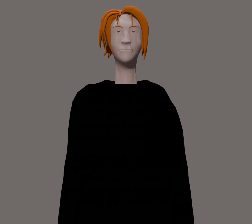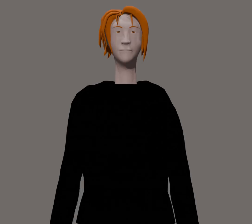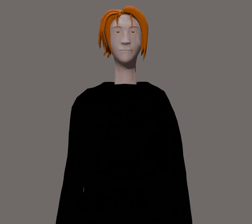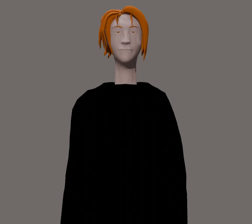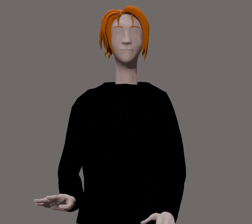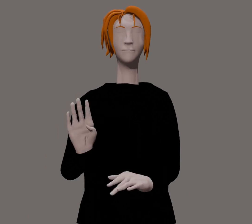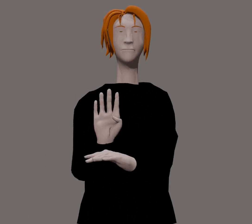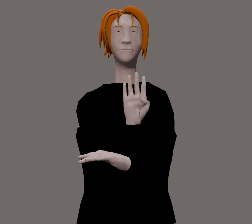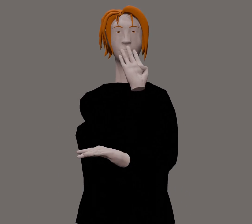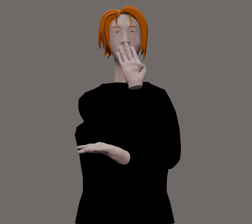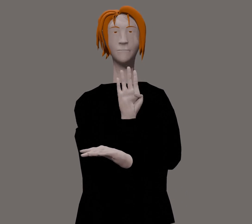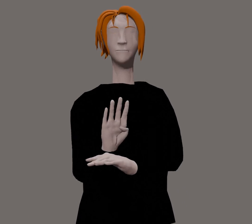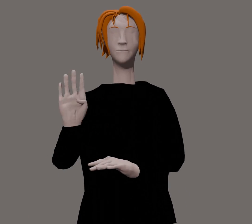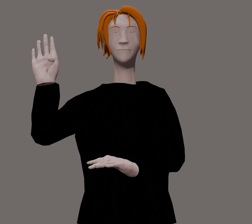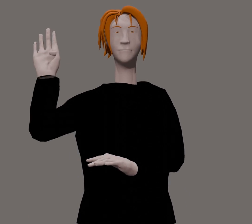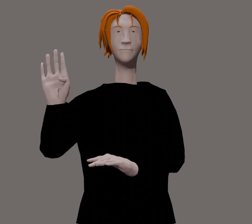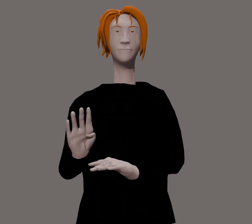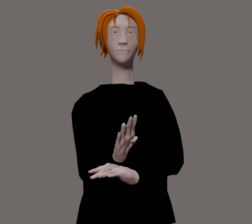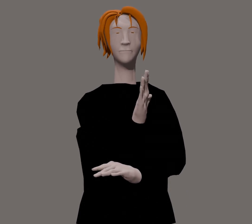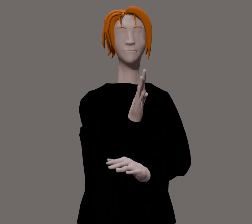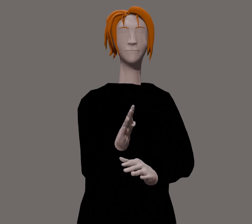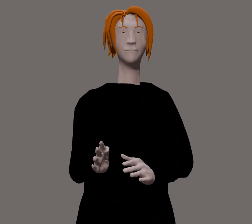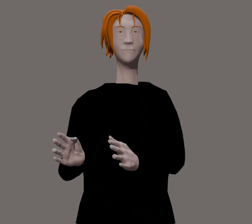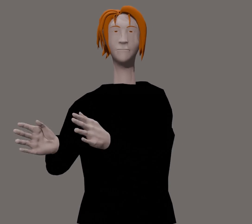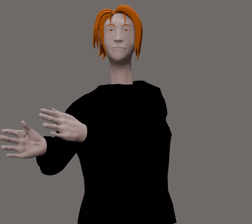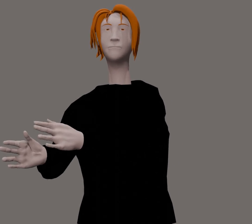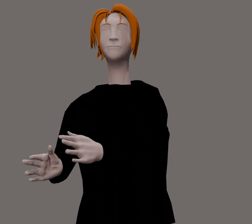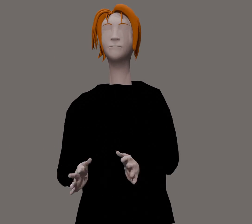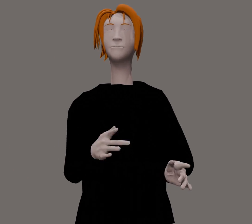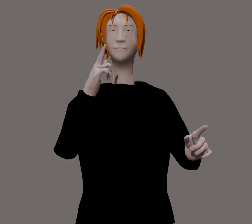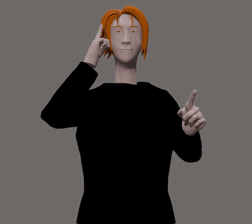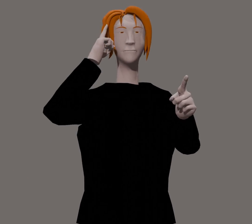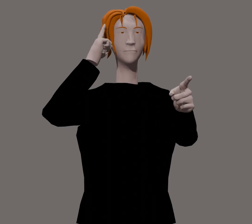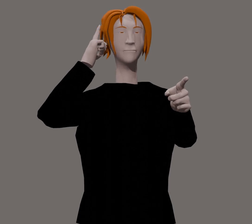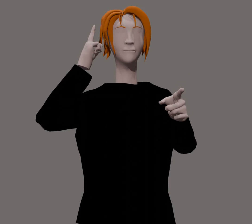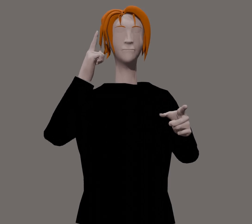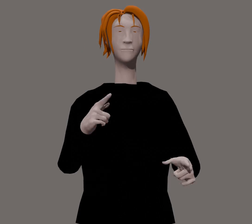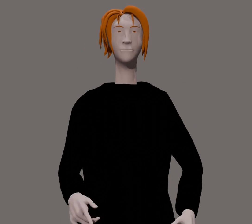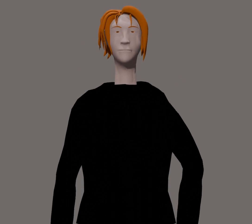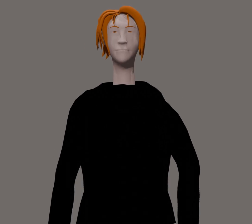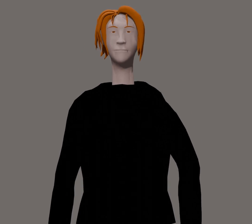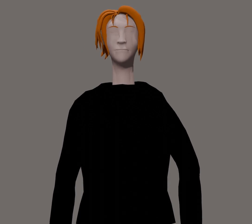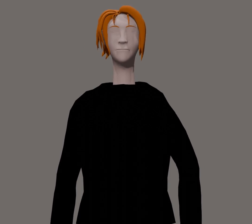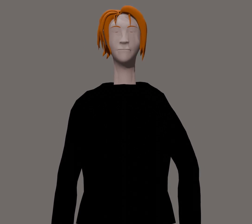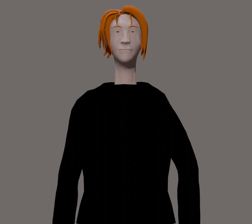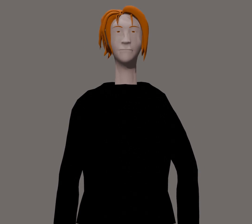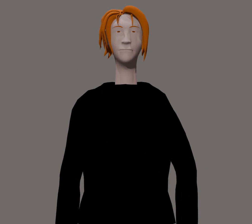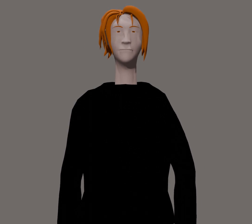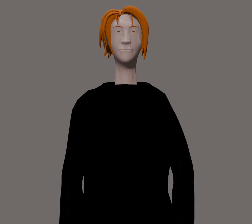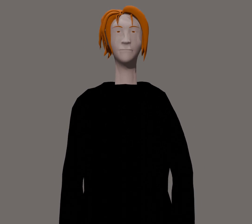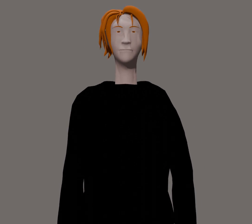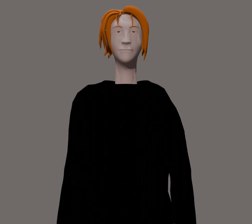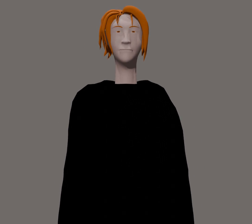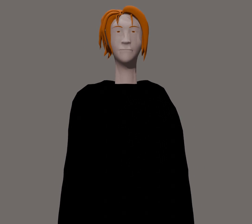Business Strategy